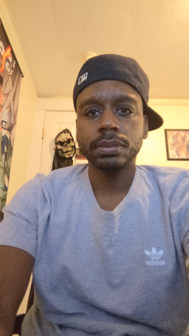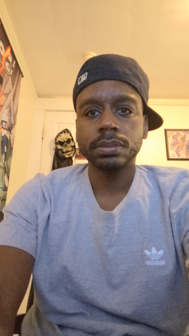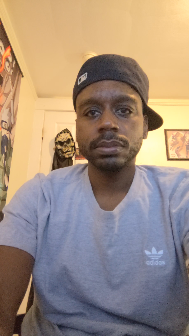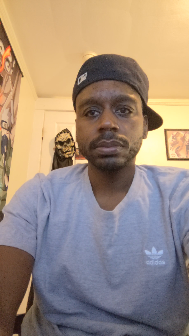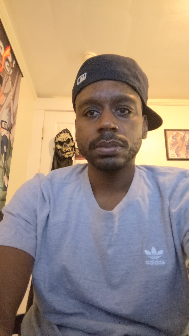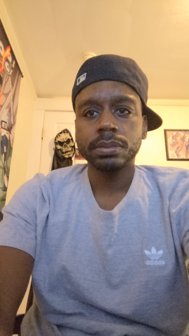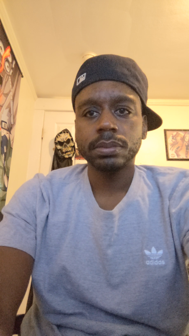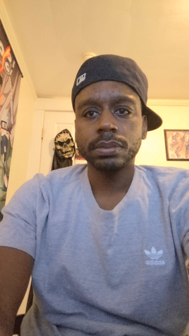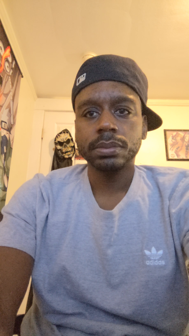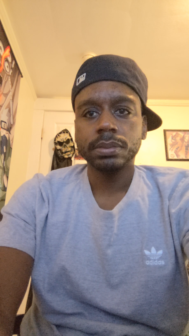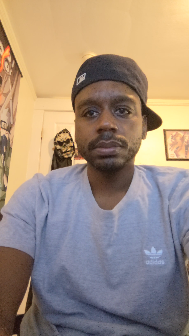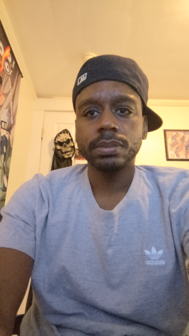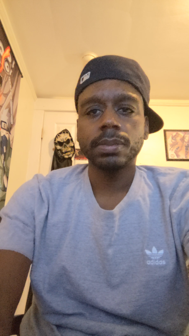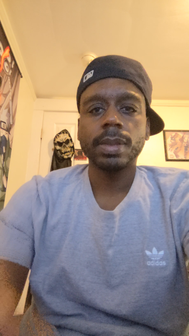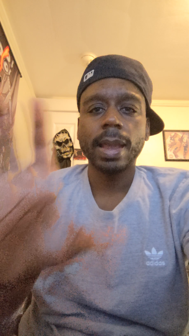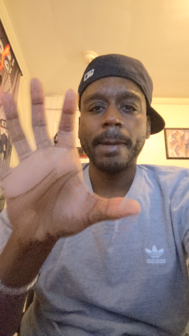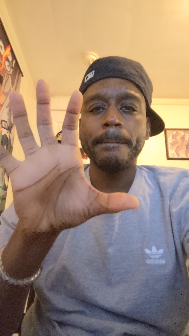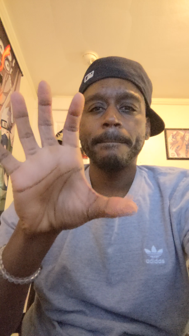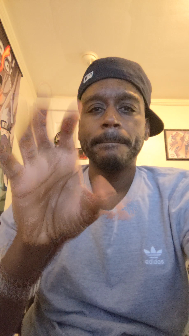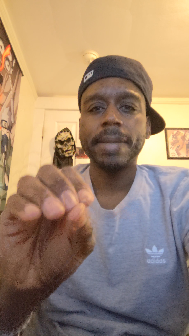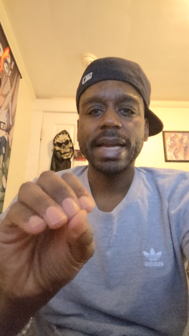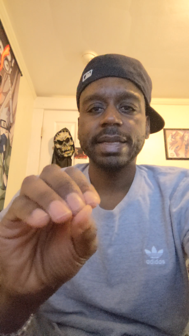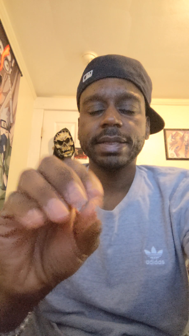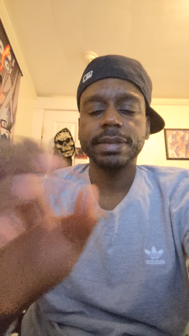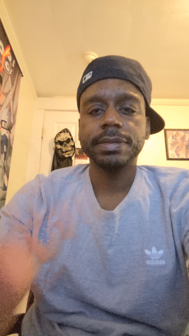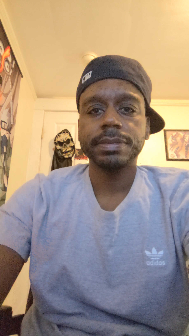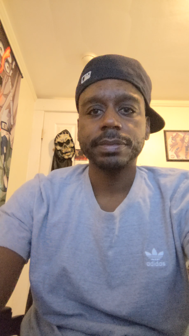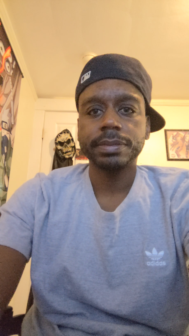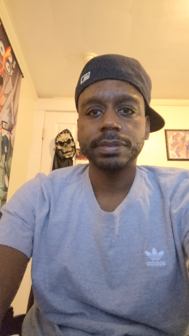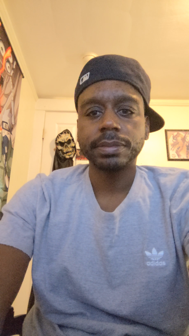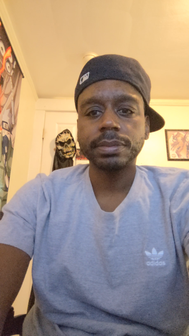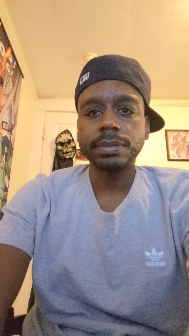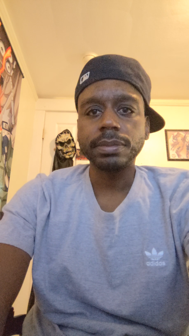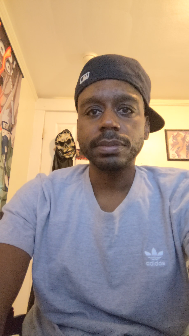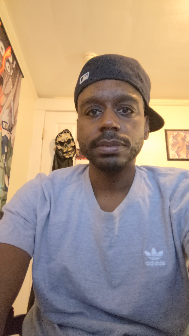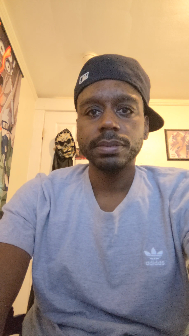bite